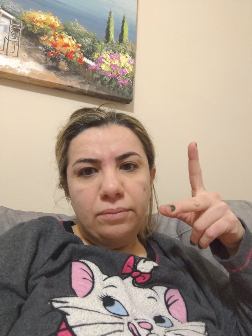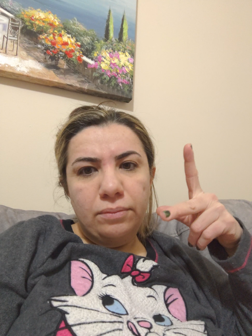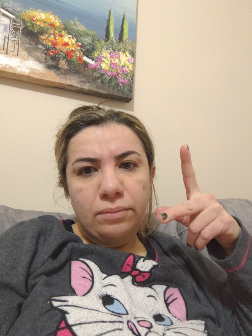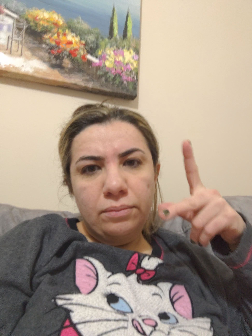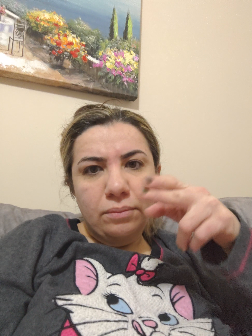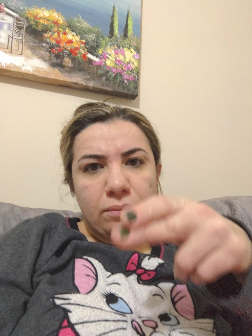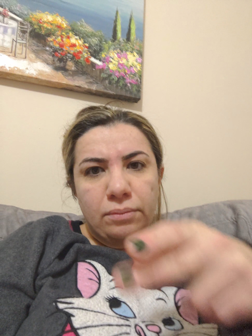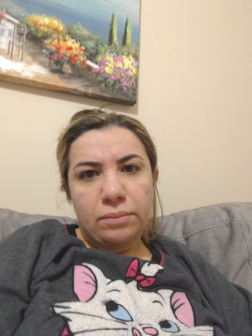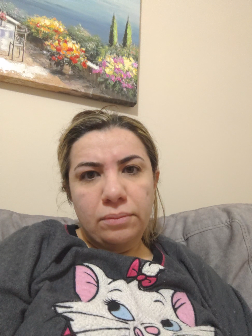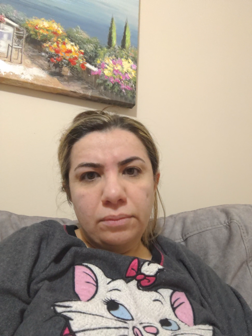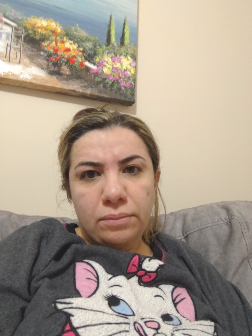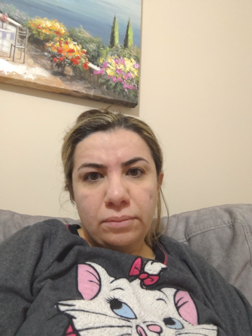cut